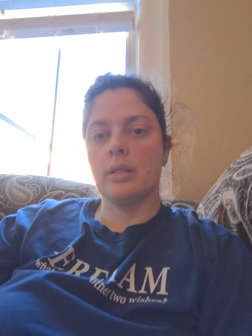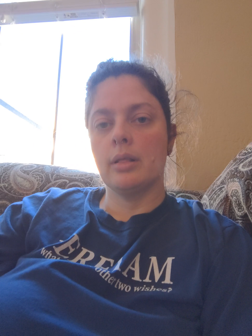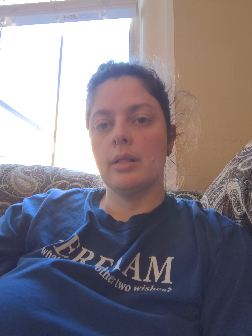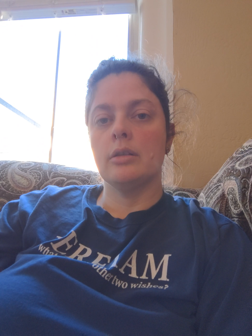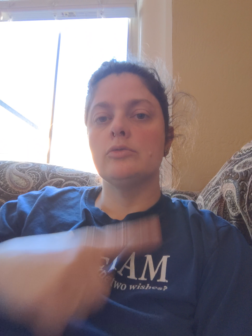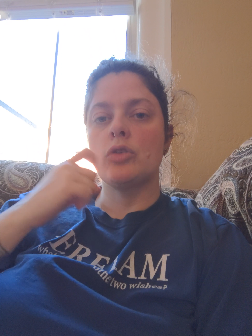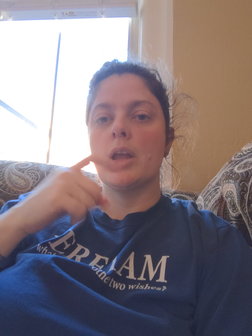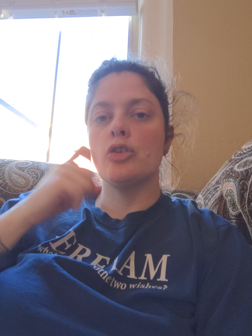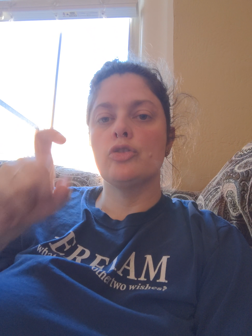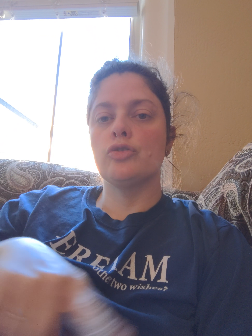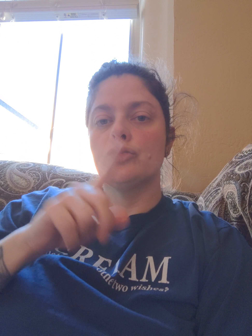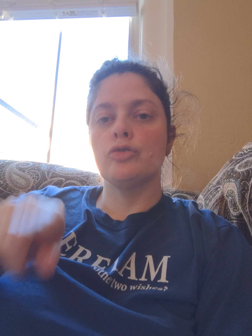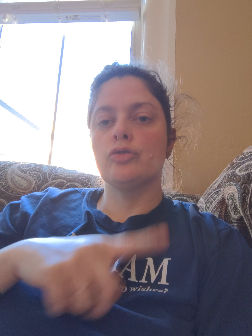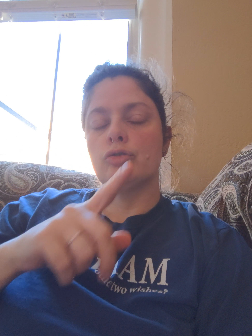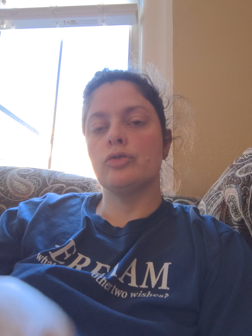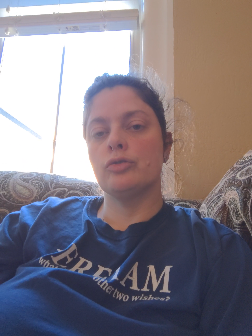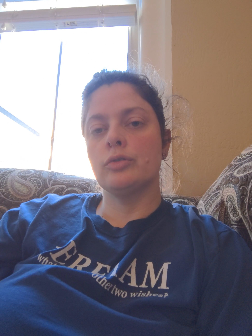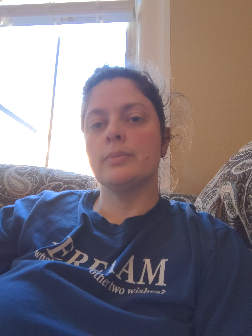dryer